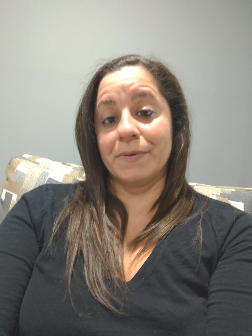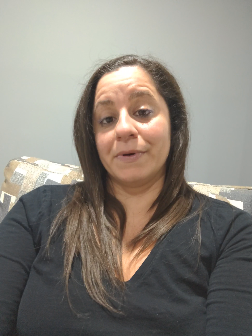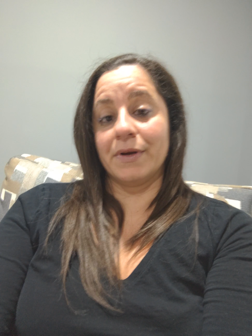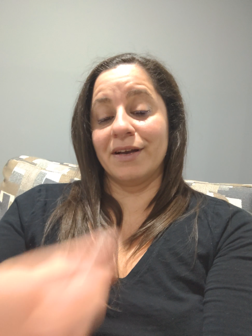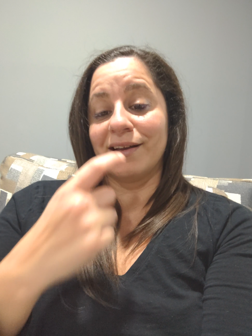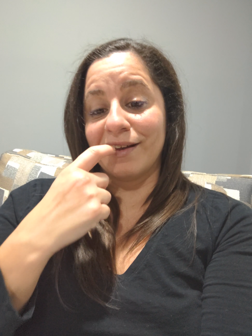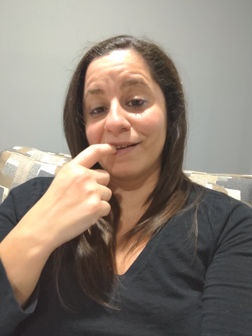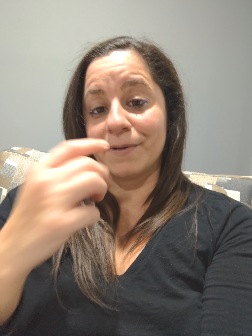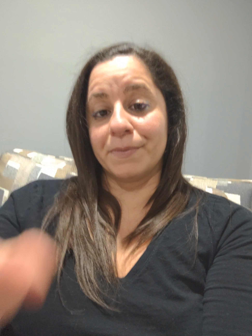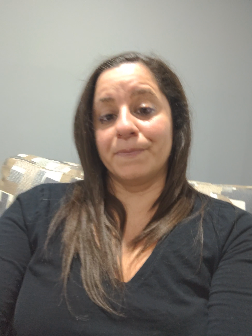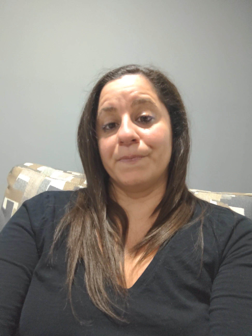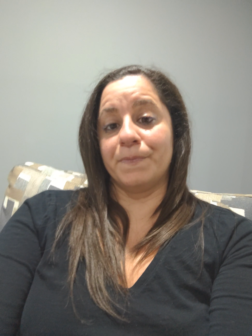tooth